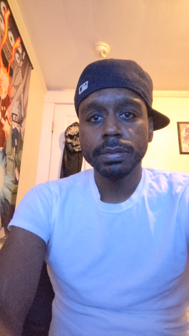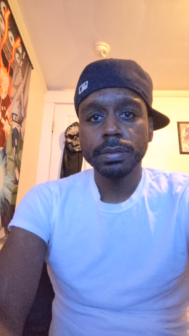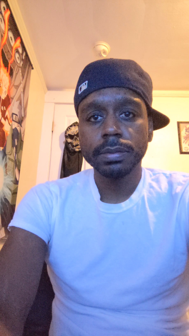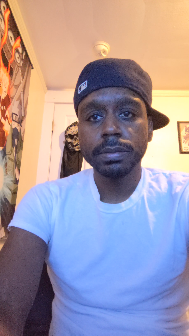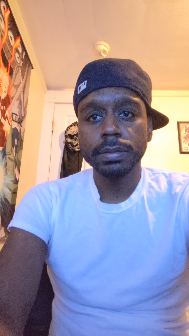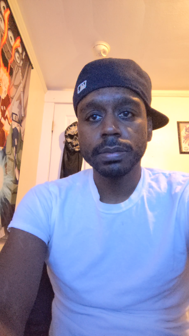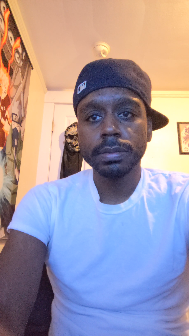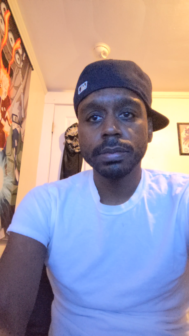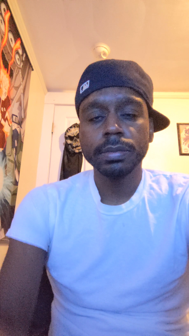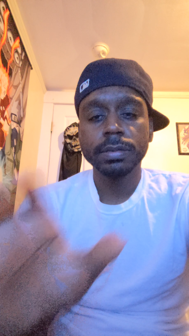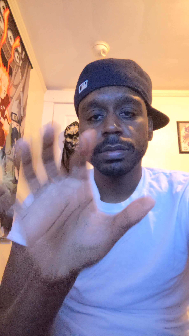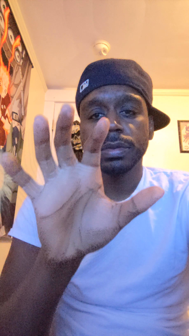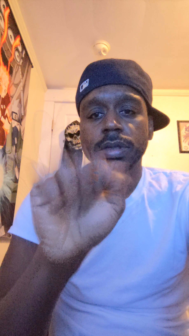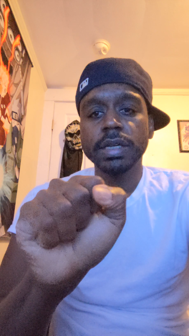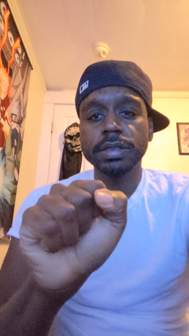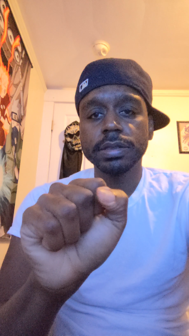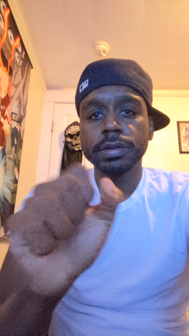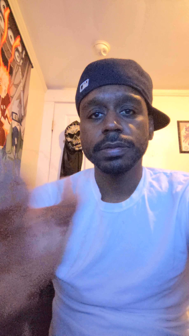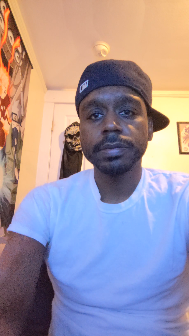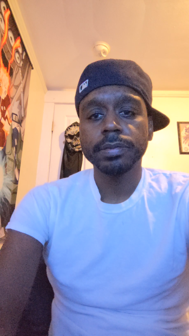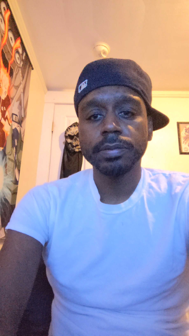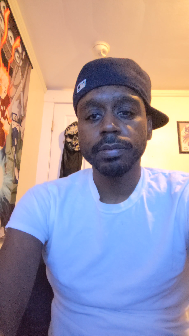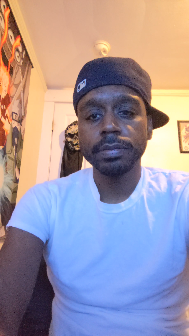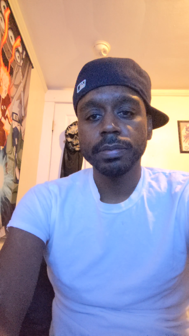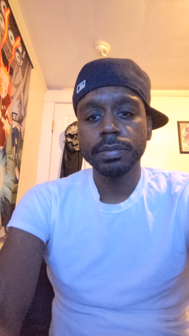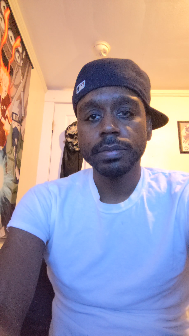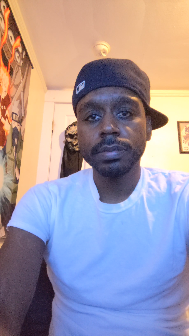catch